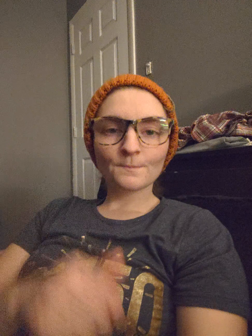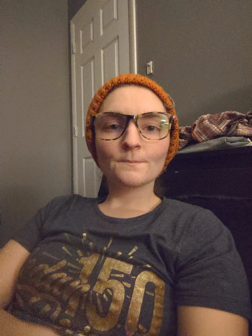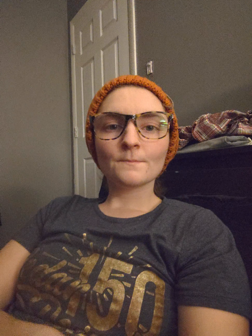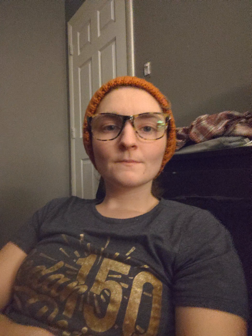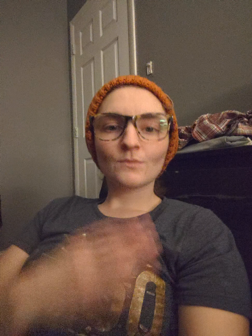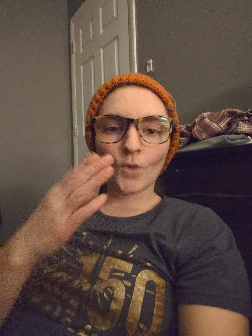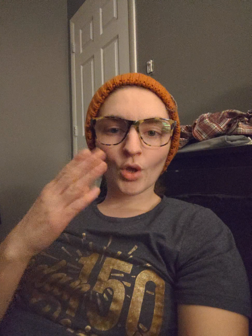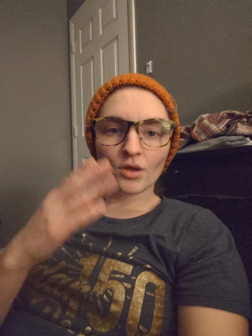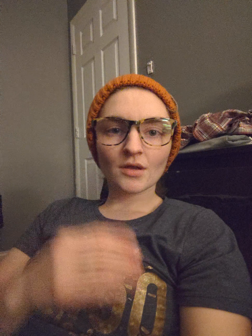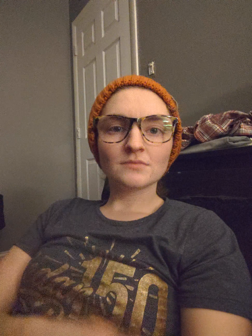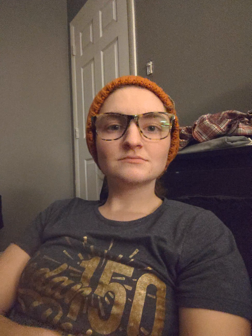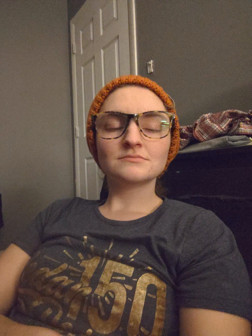blue